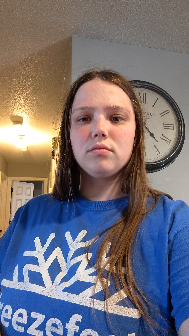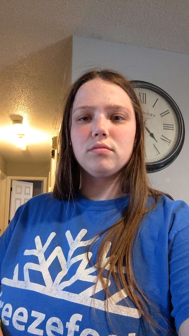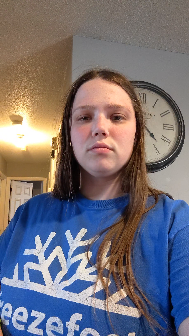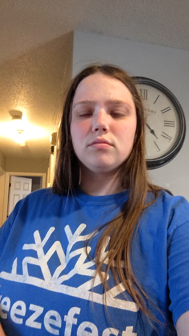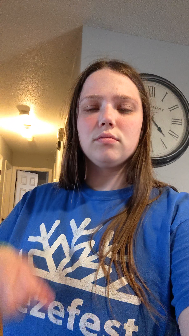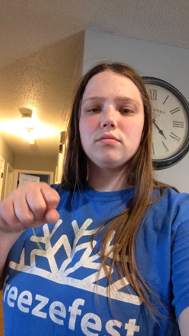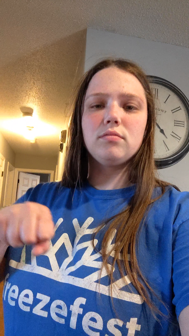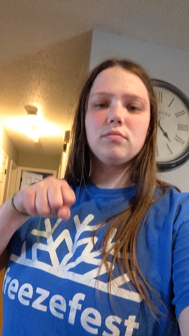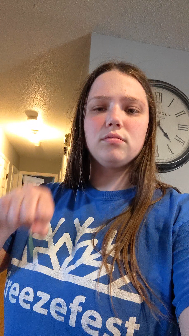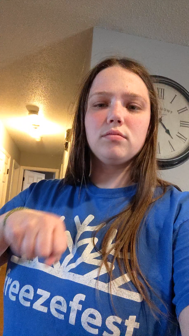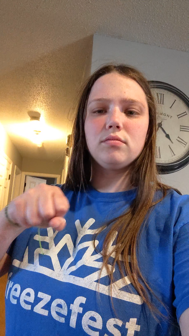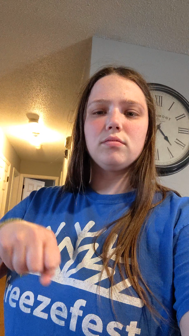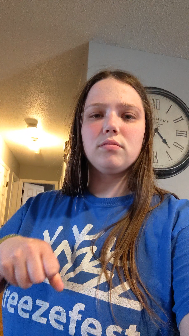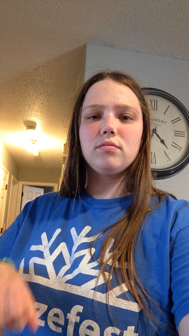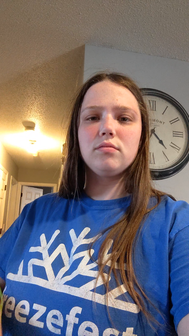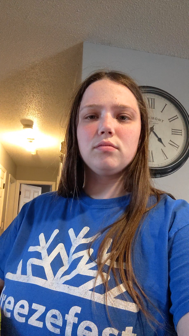bicycle